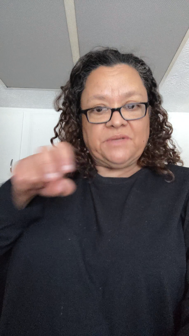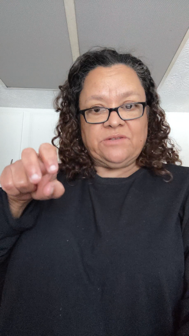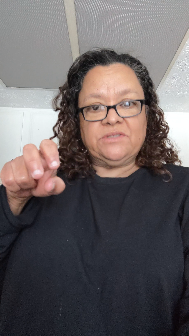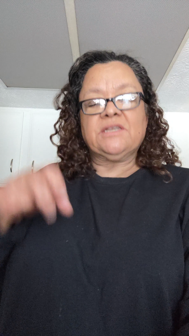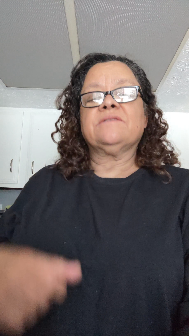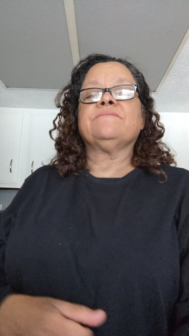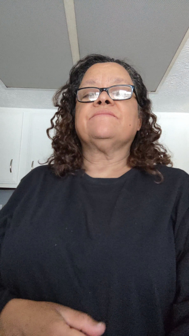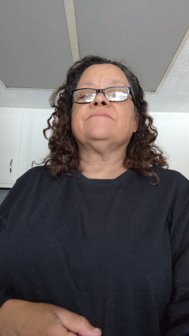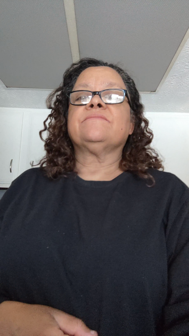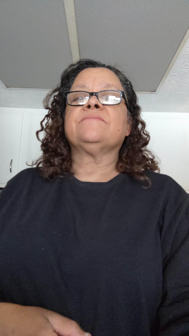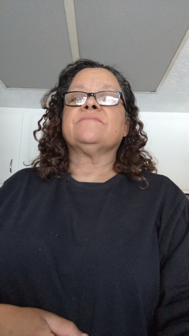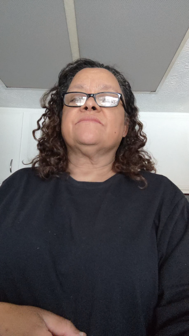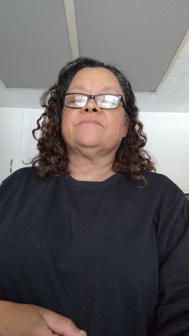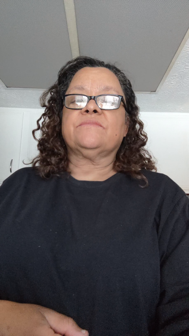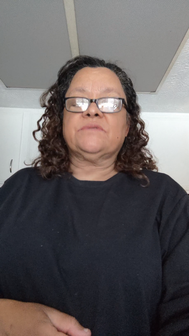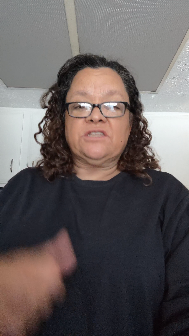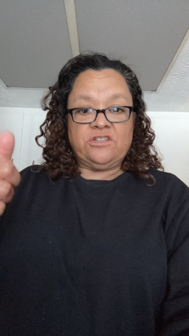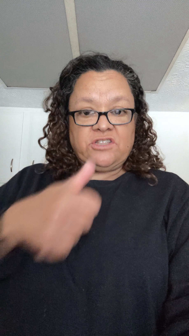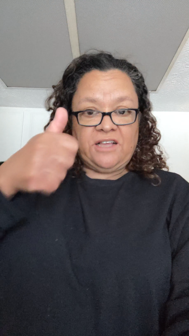chase